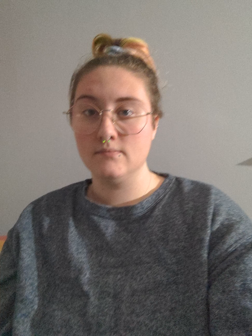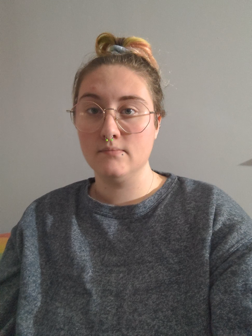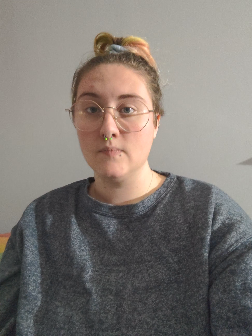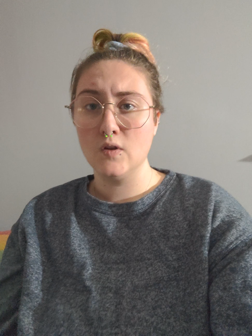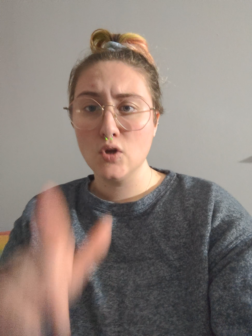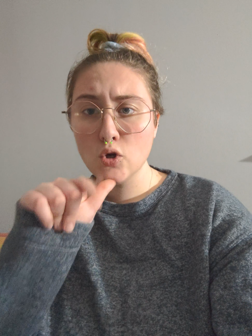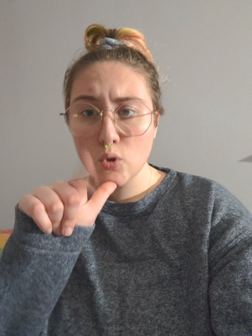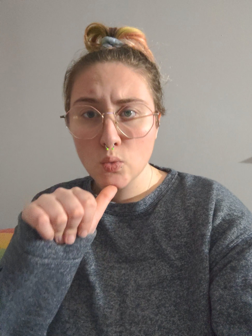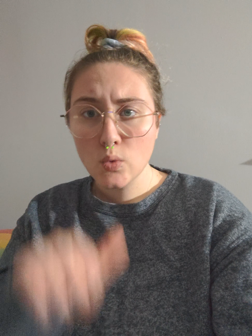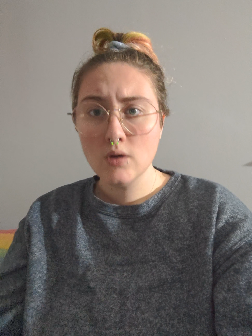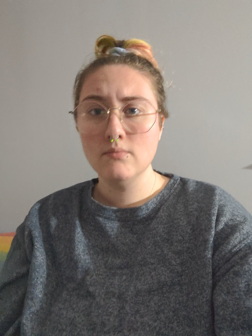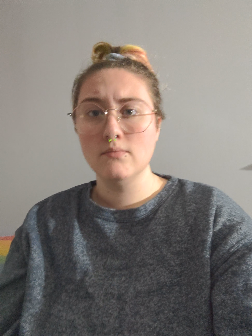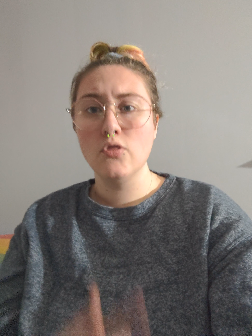who